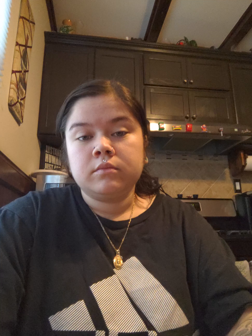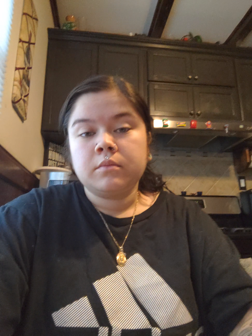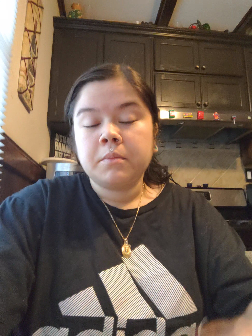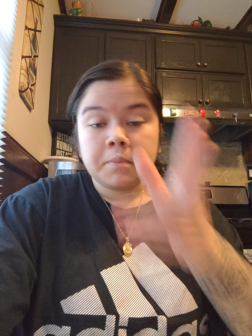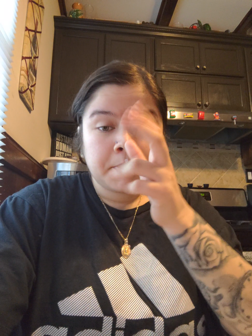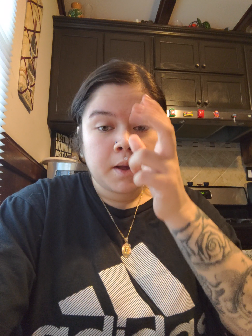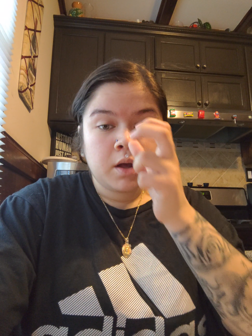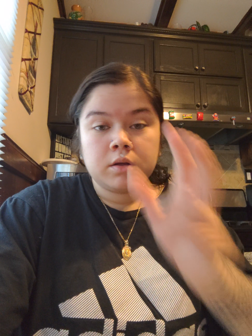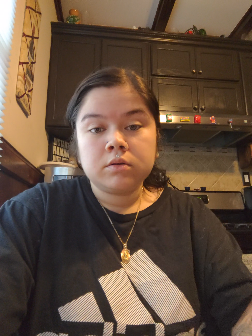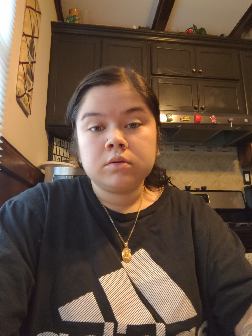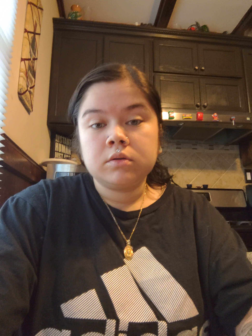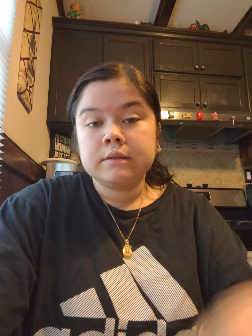bug